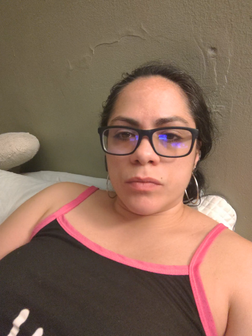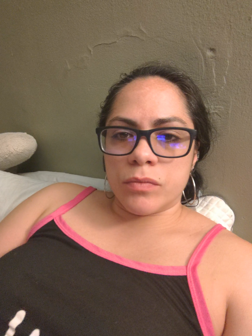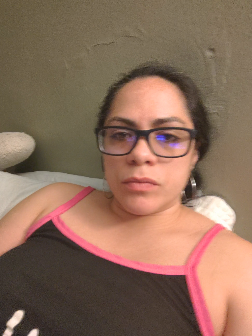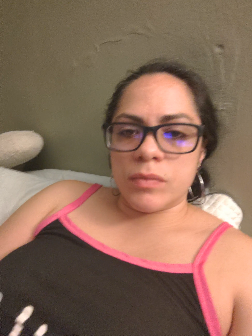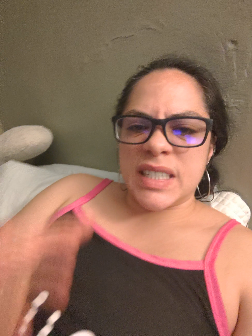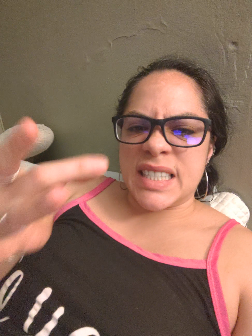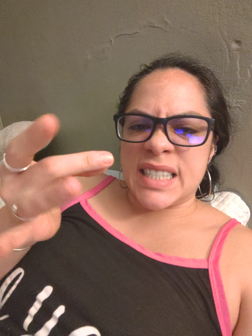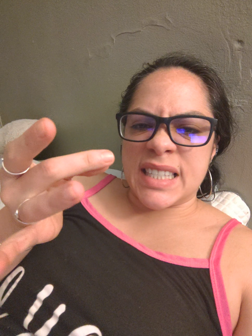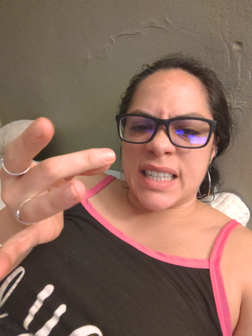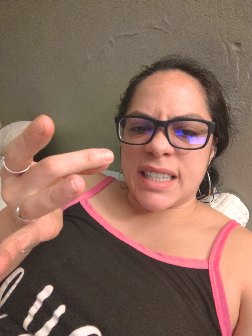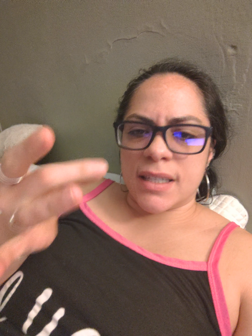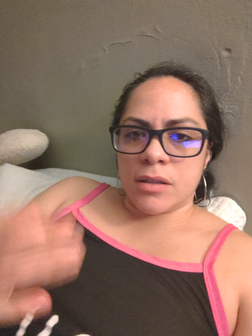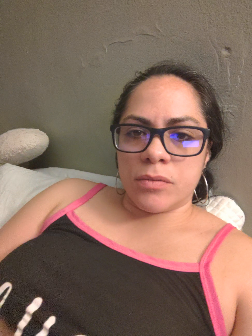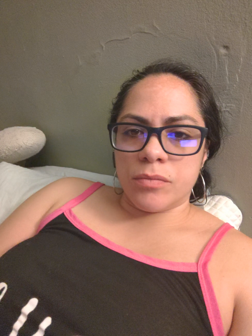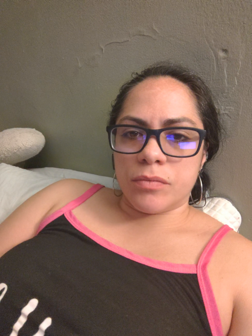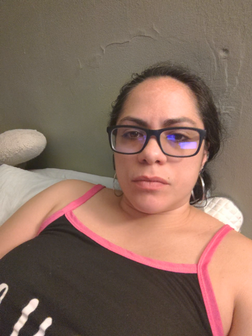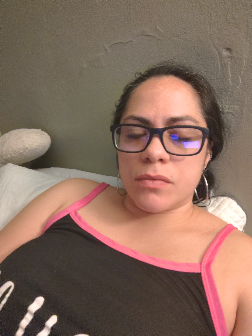sticky